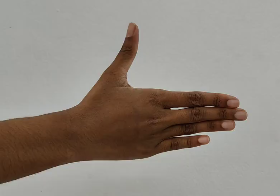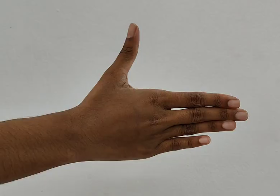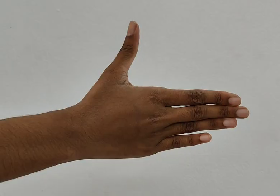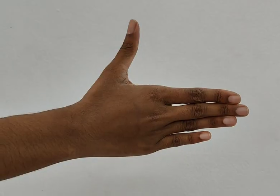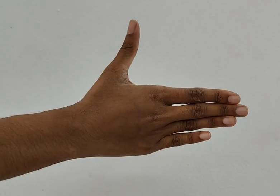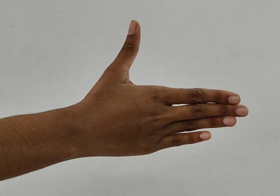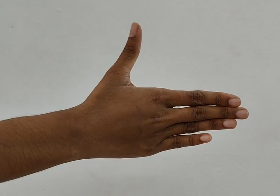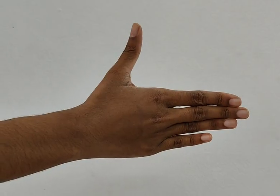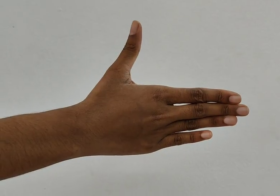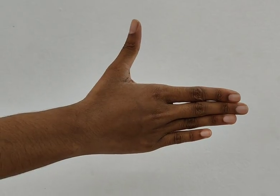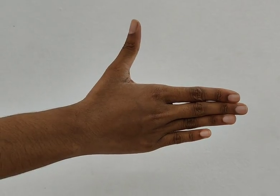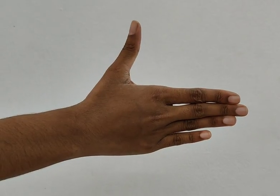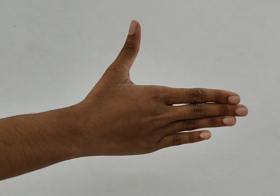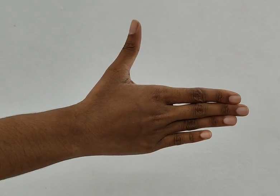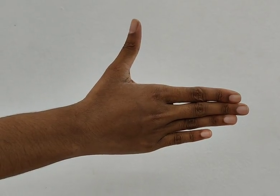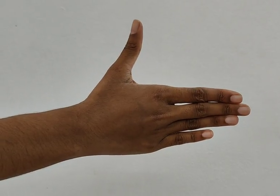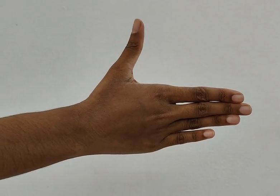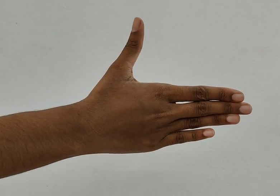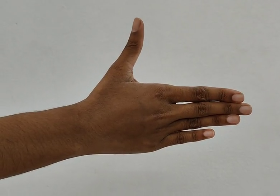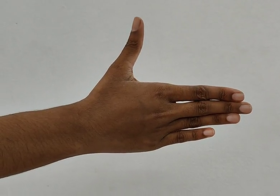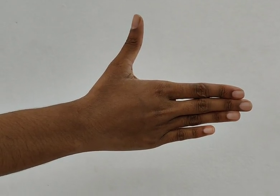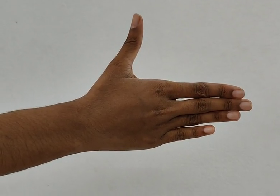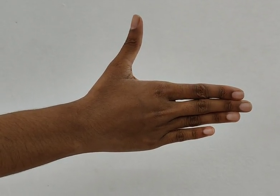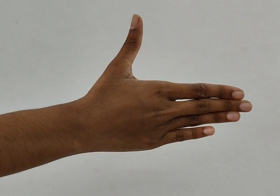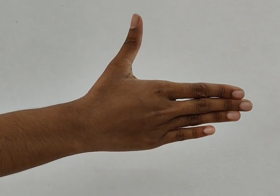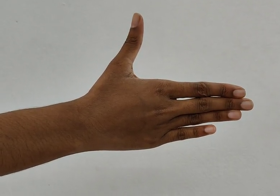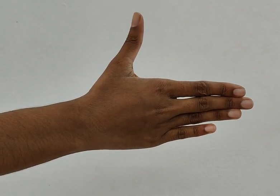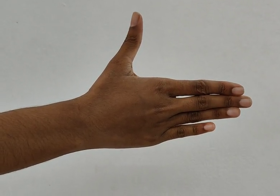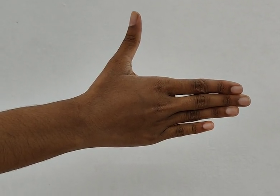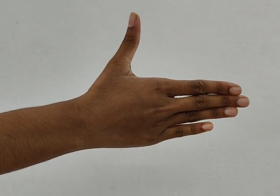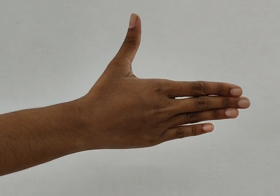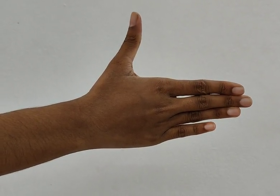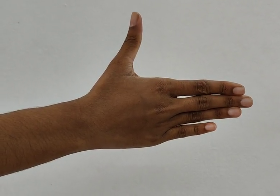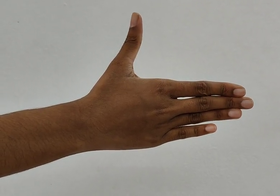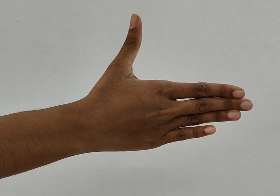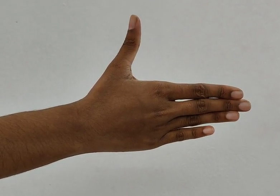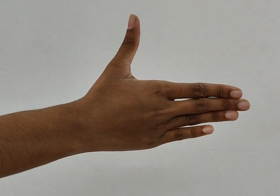ആ